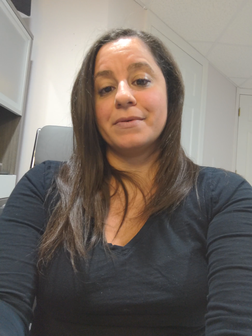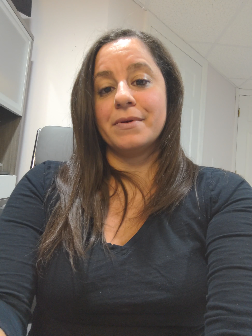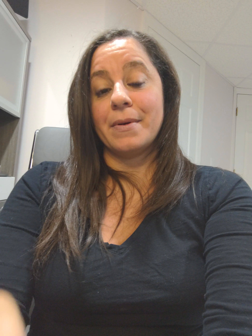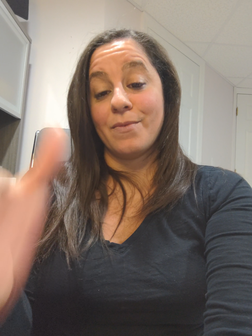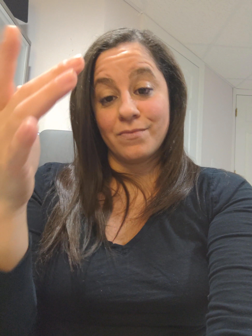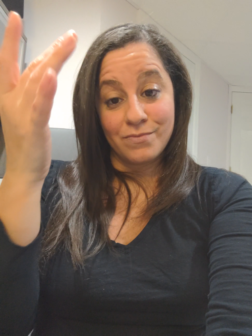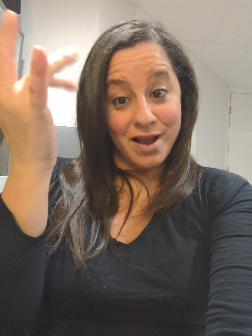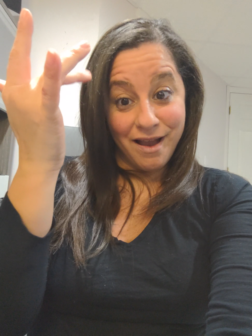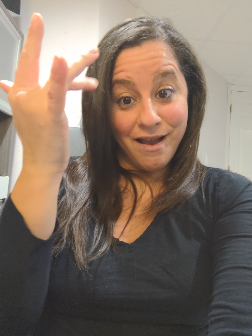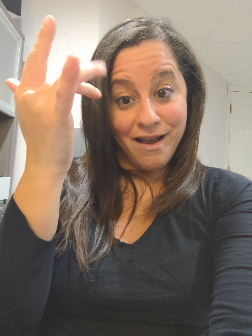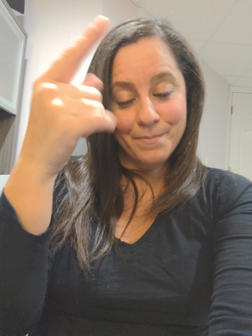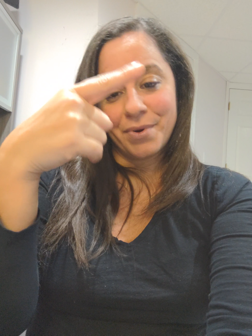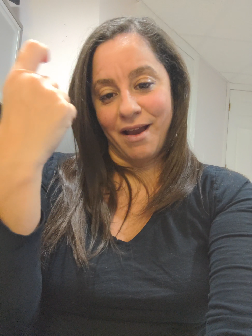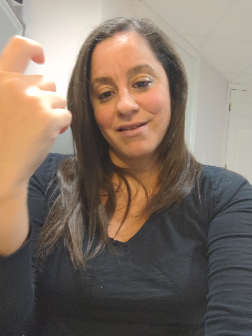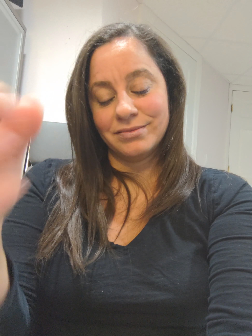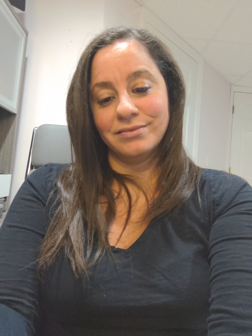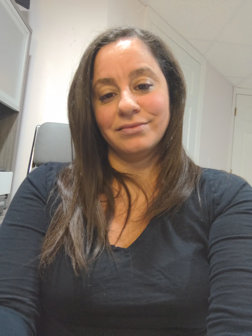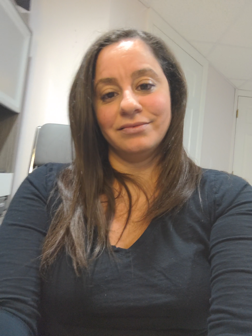because